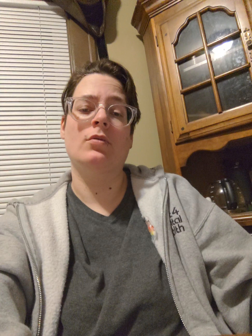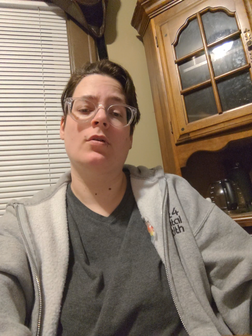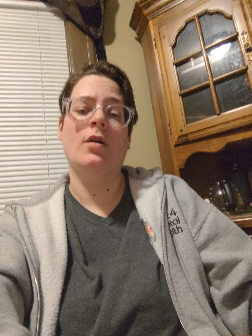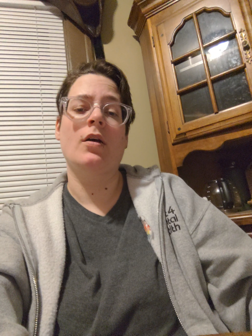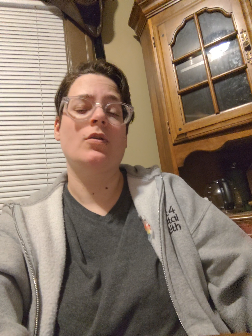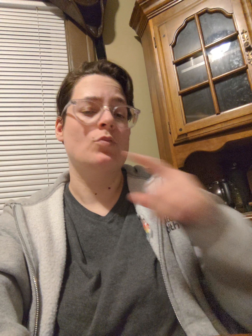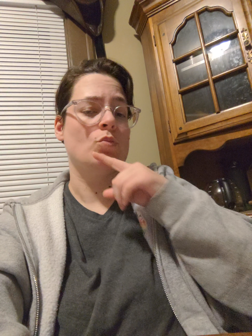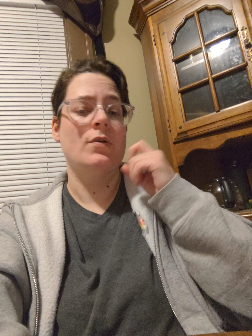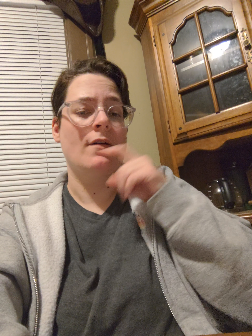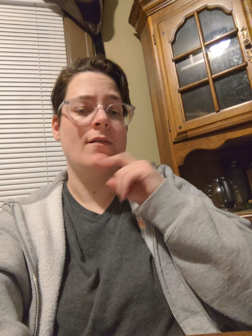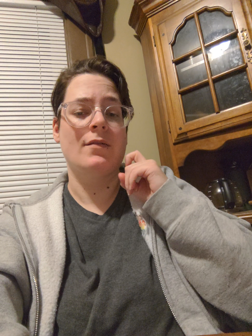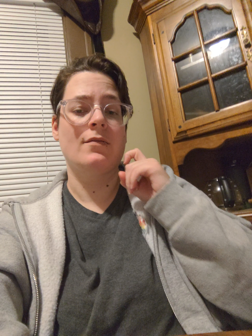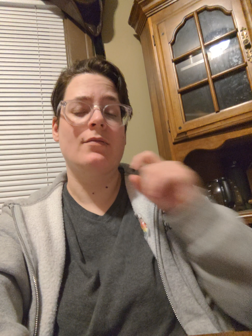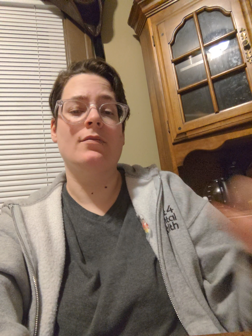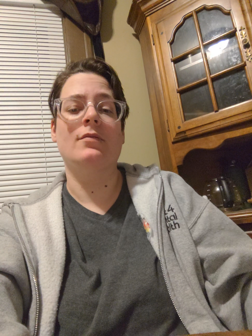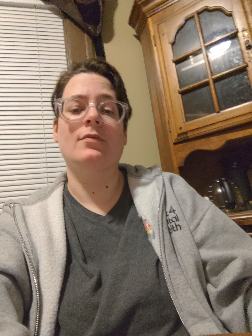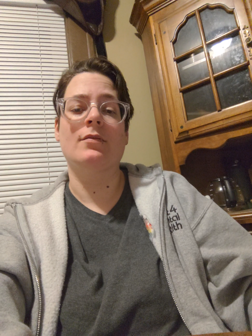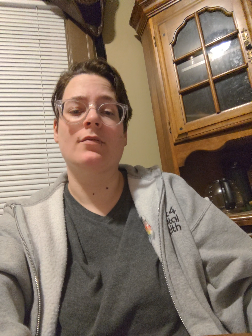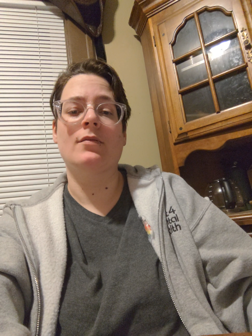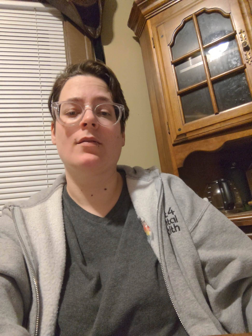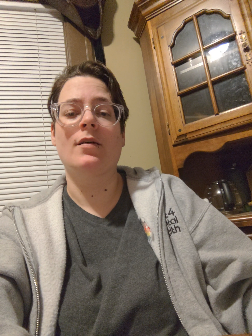dry